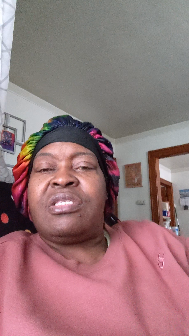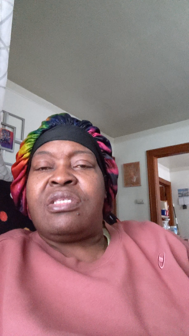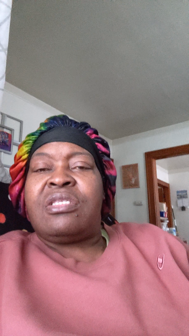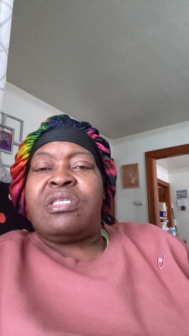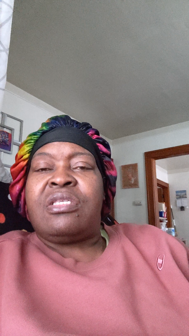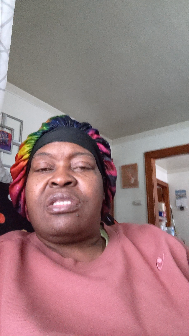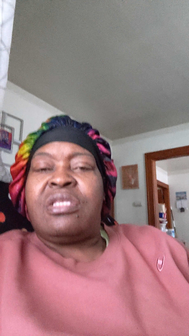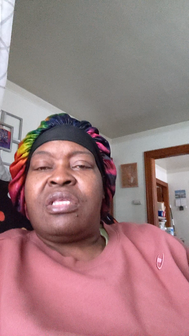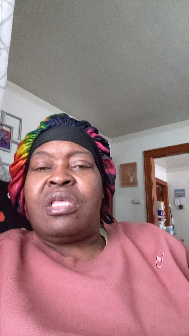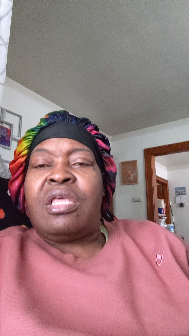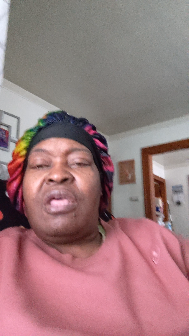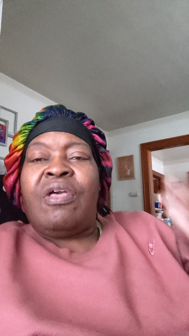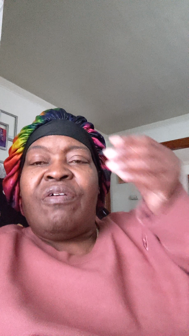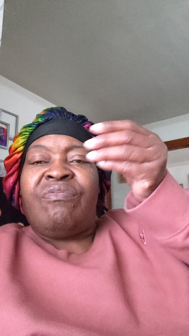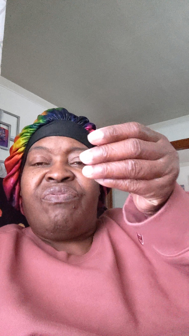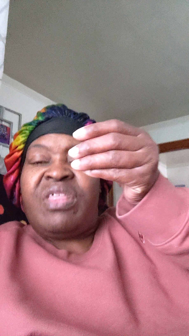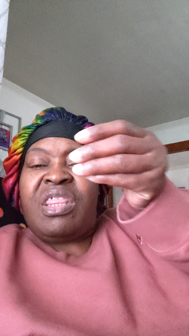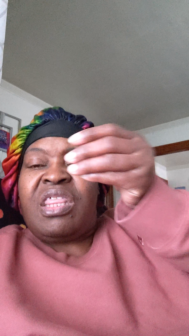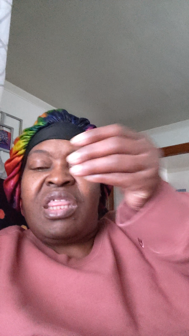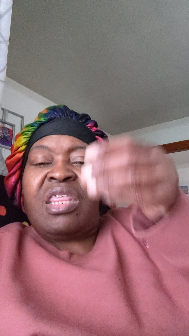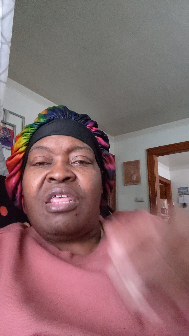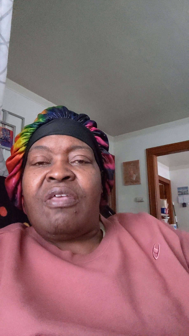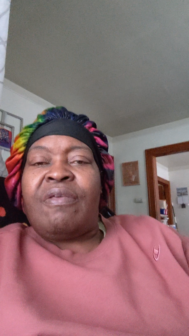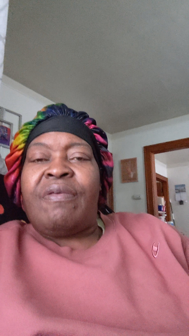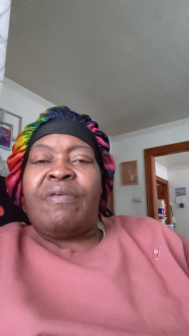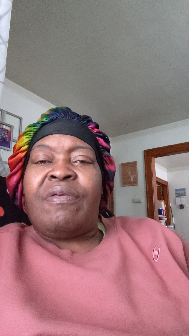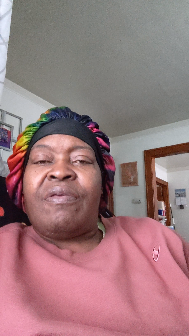feed